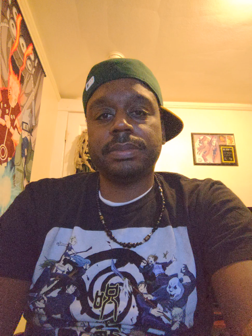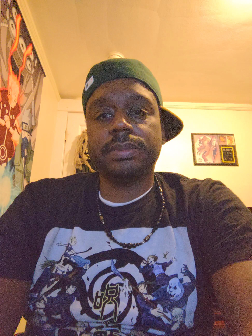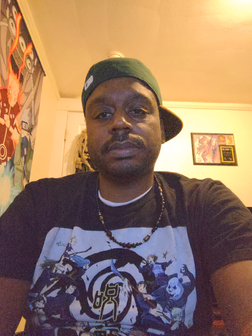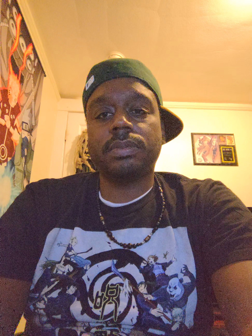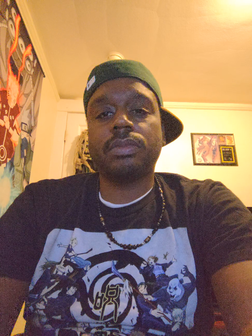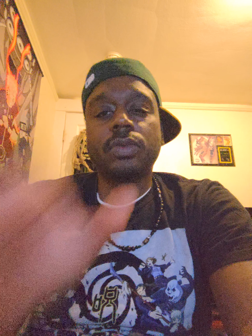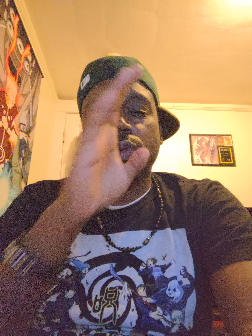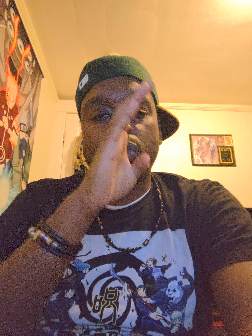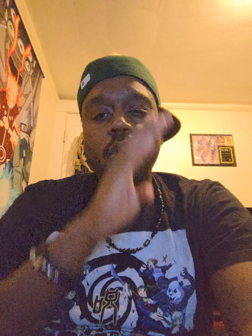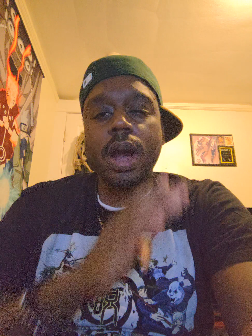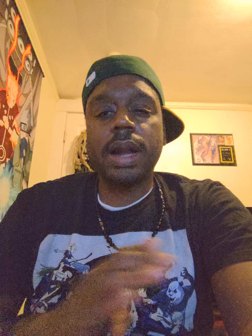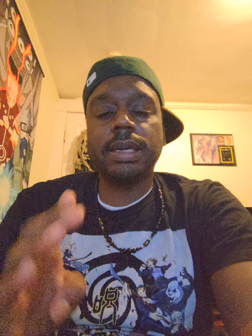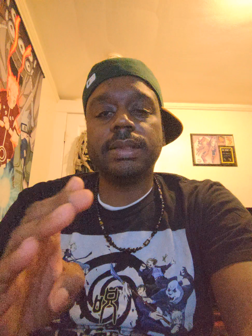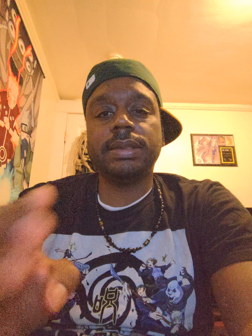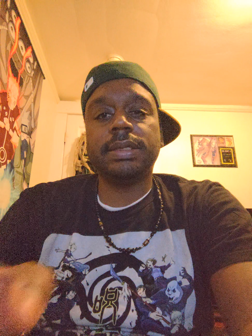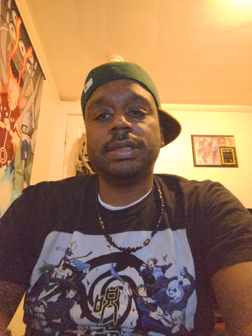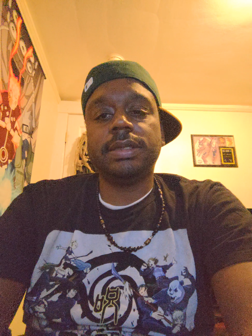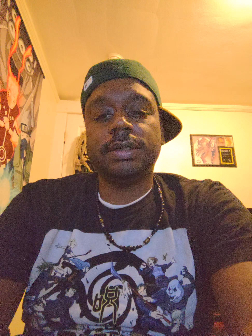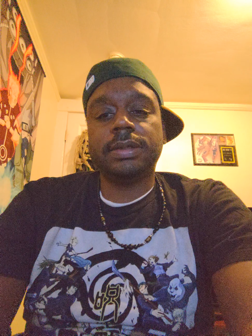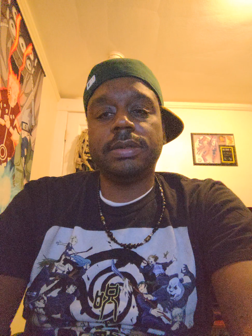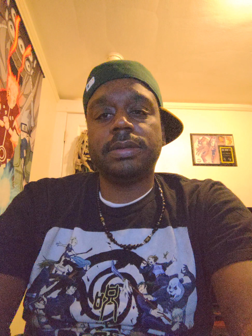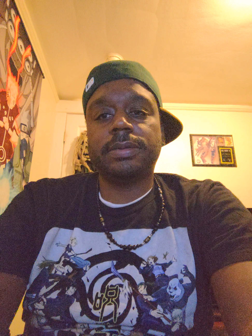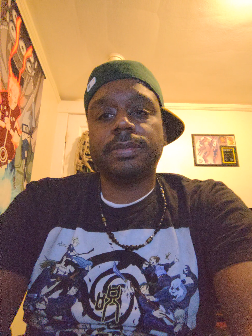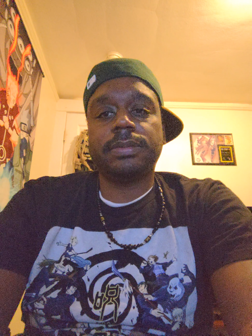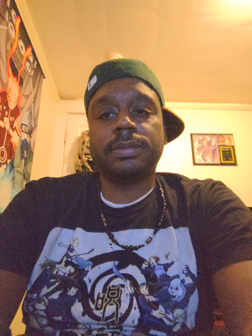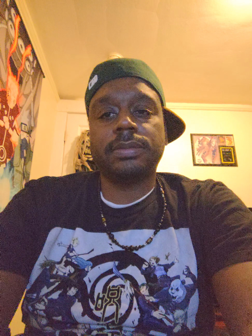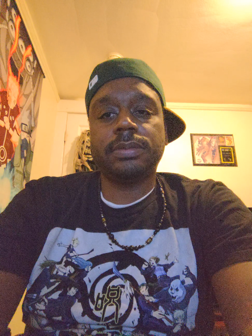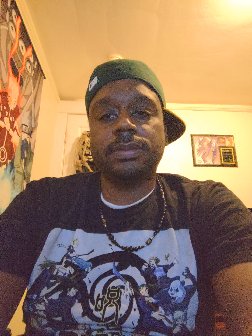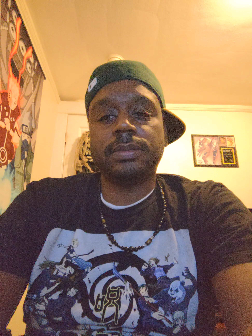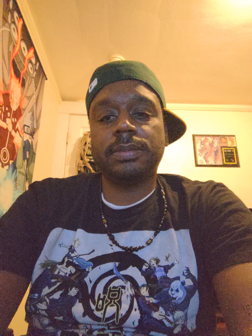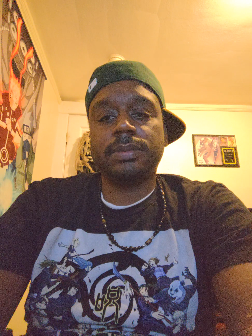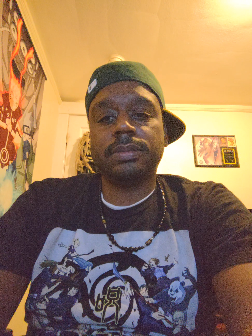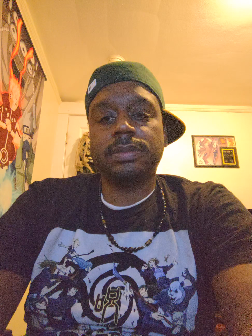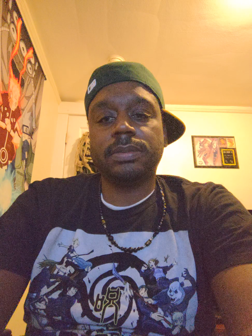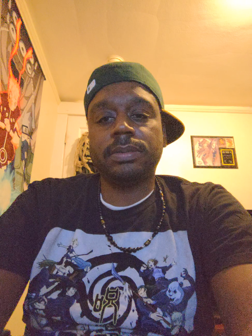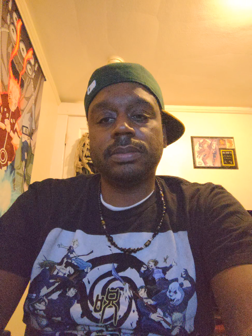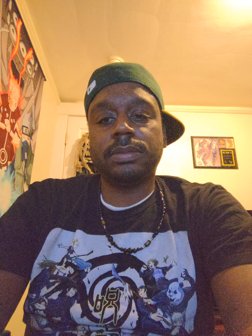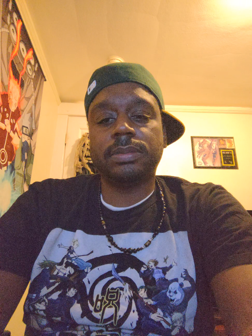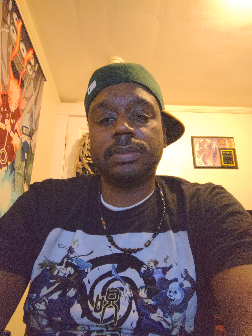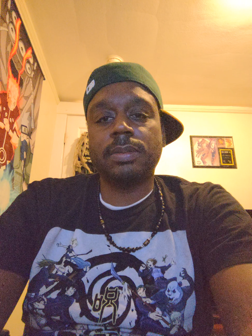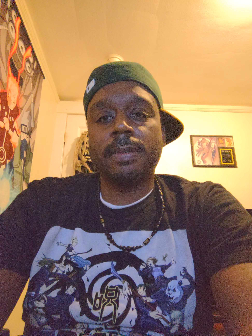quiet